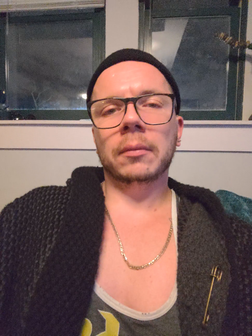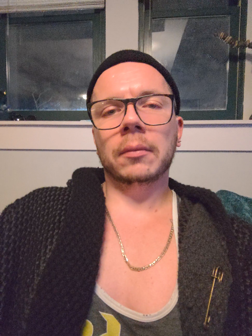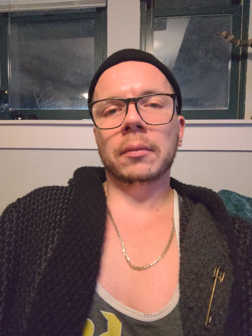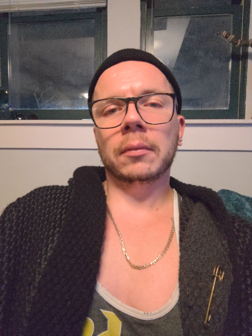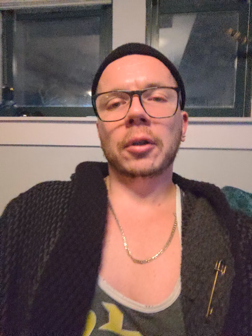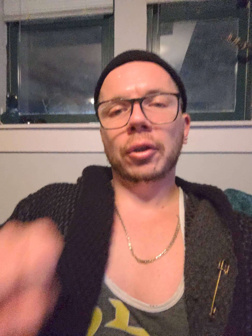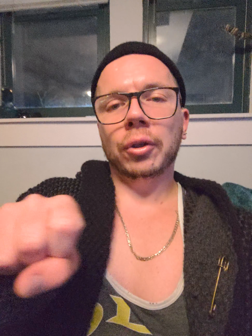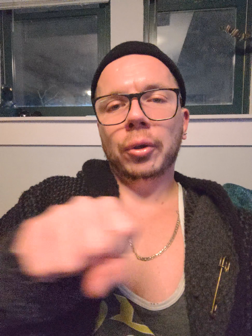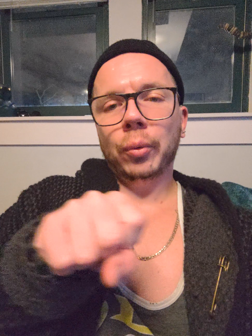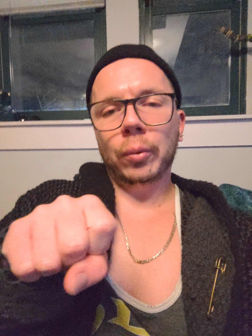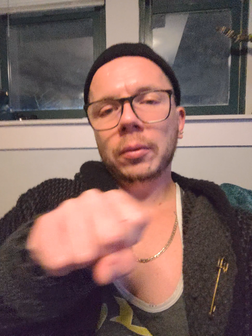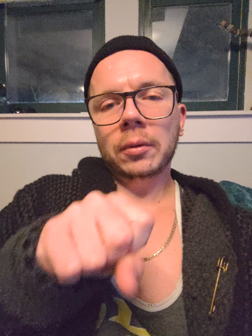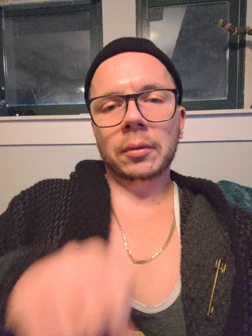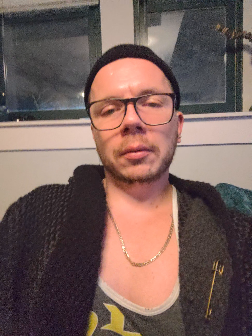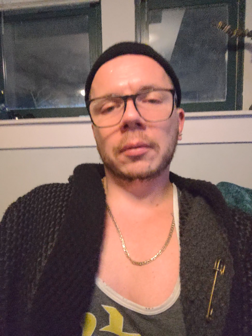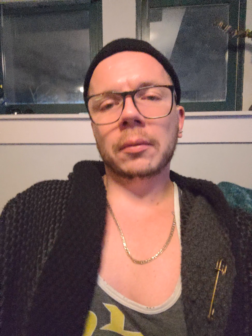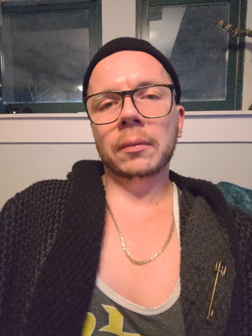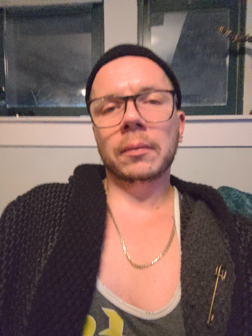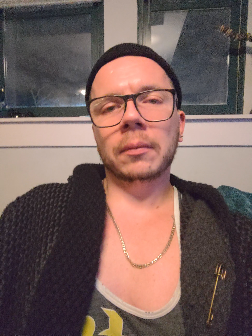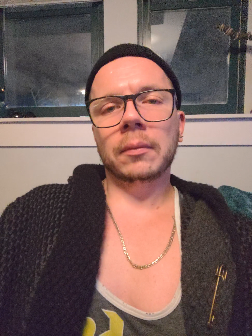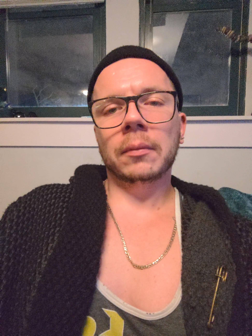shoe